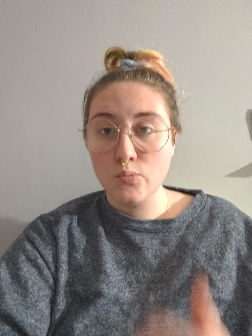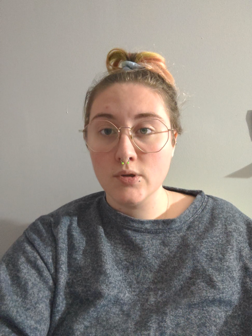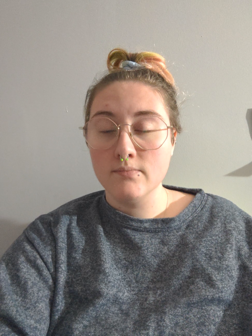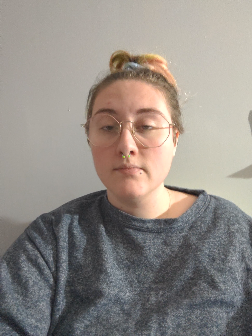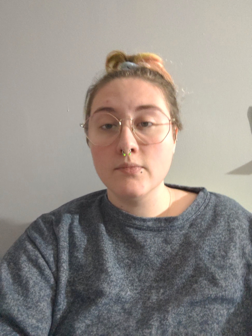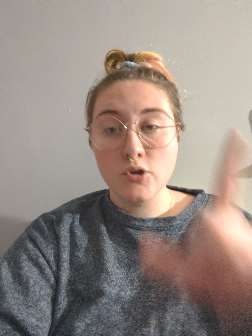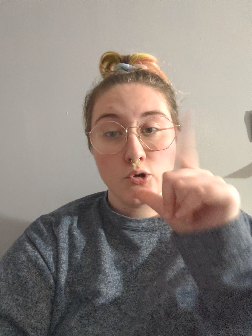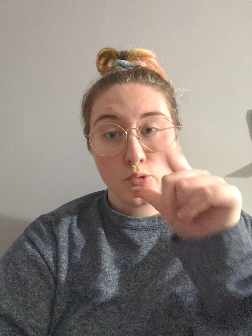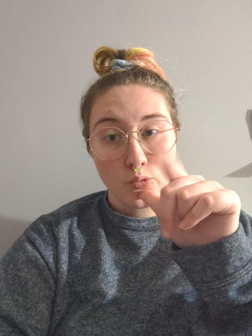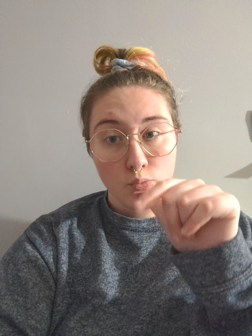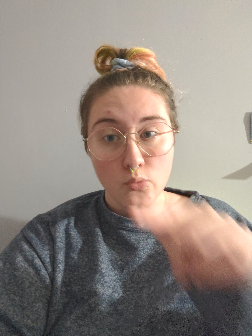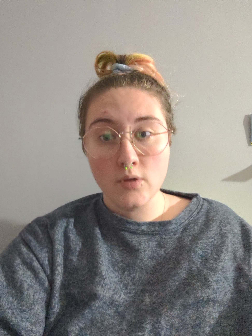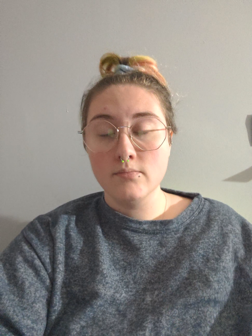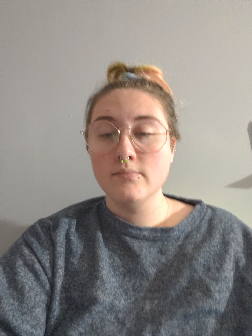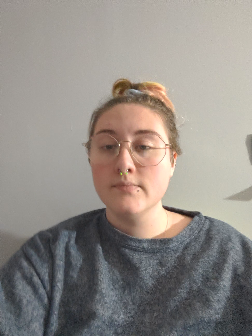who